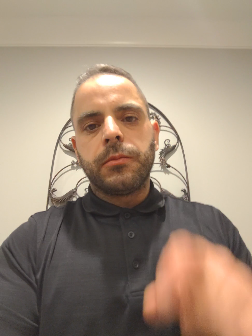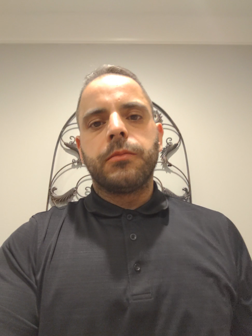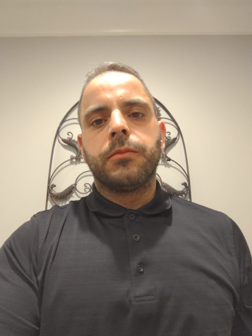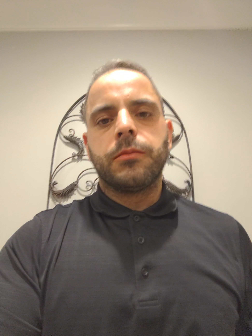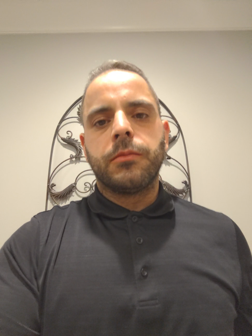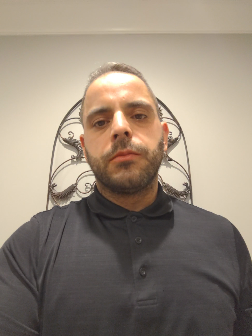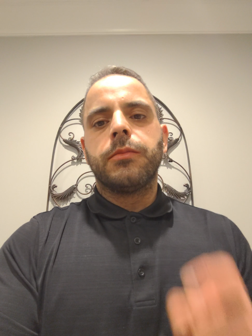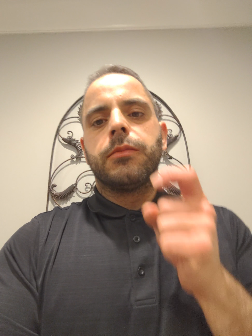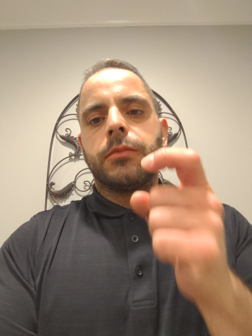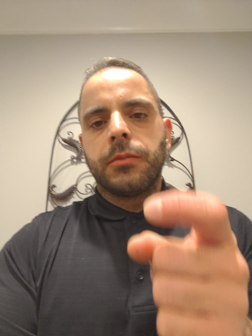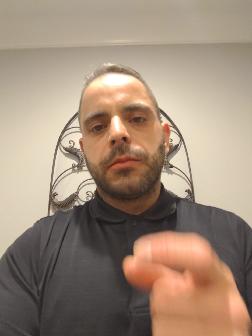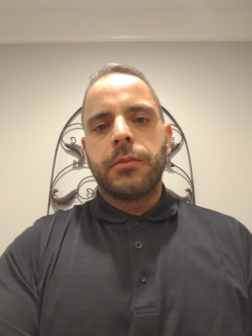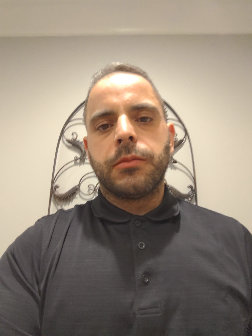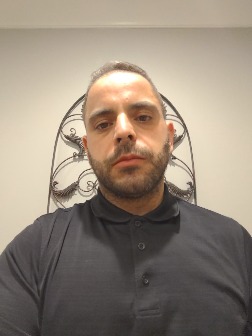gift